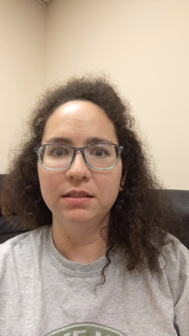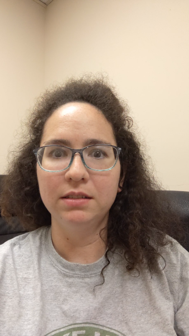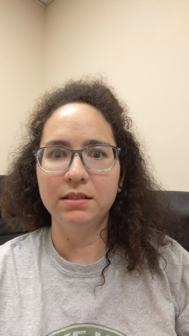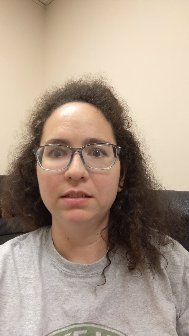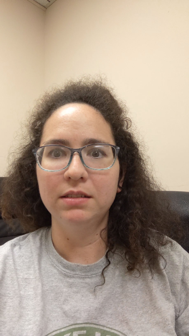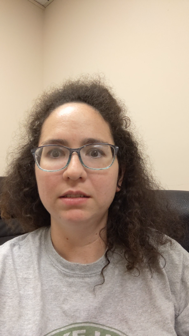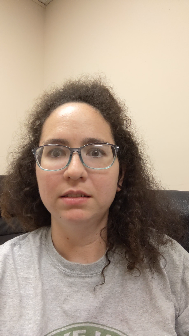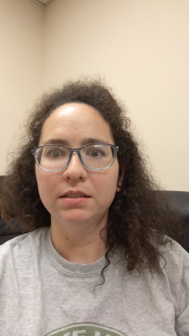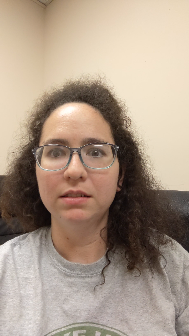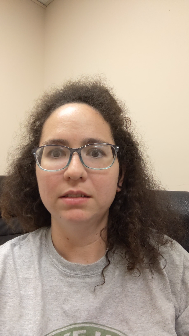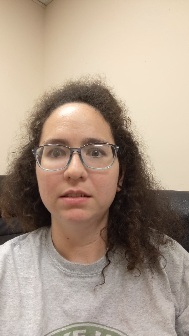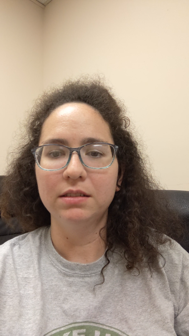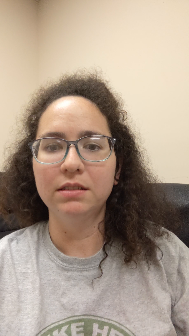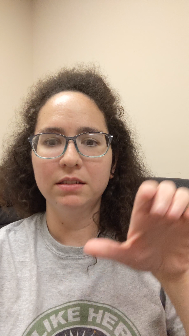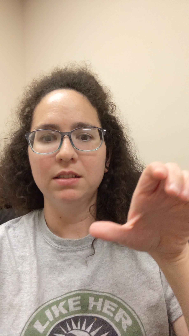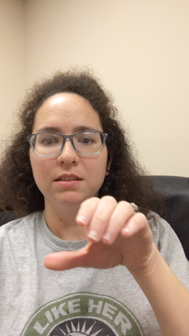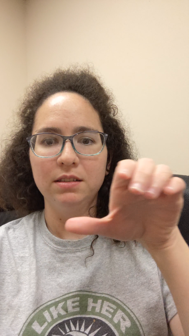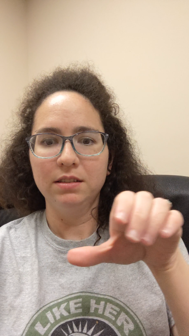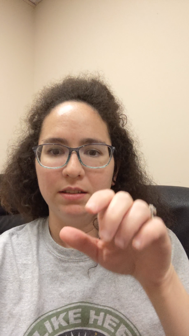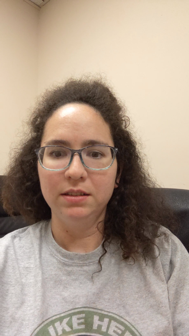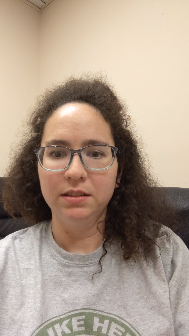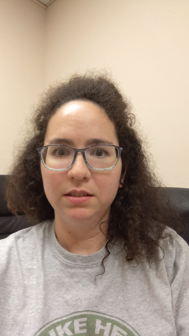does